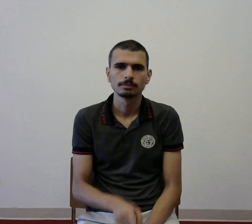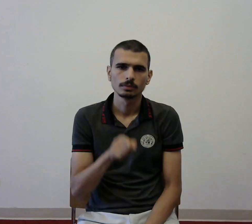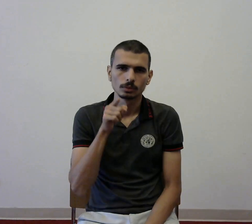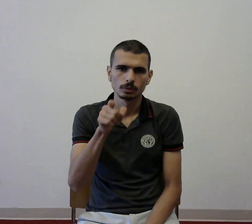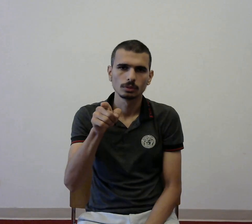siz